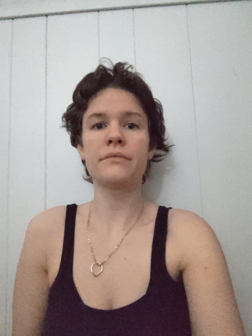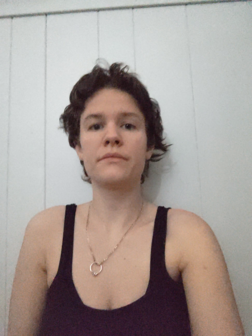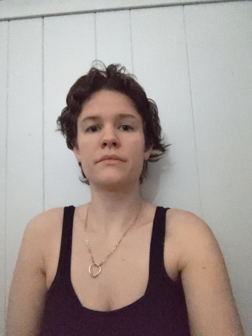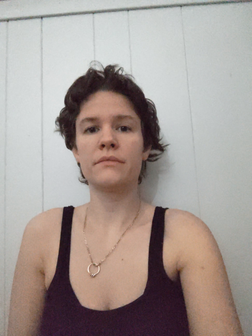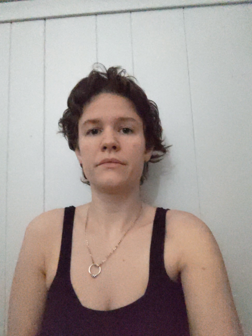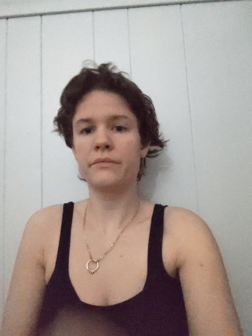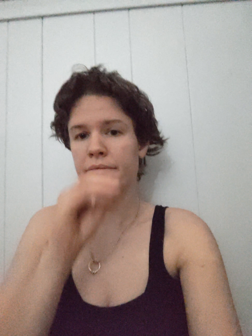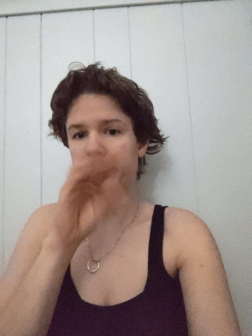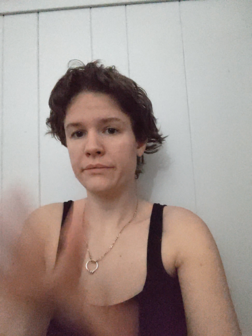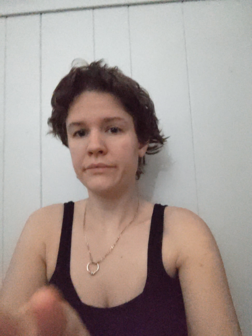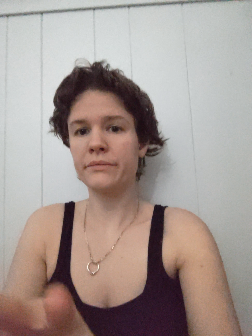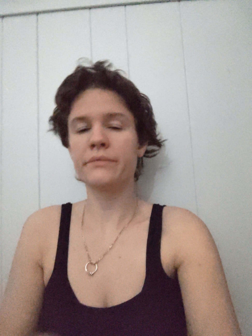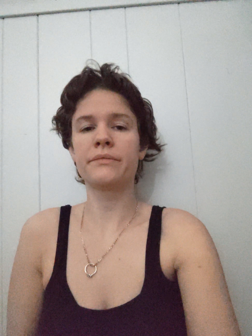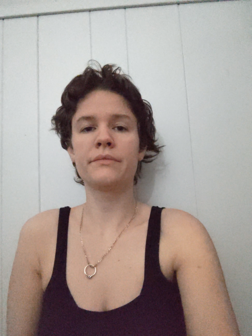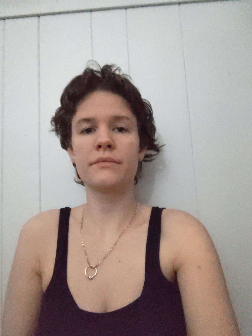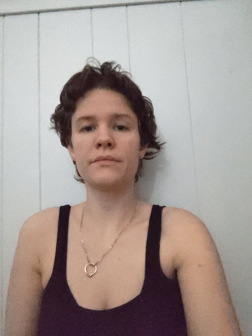blow